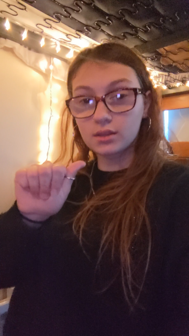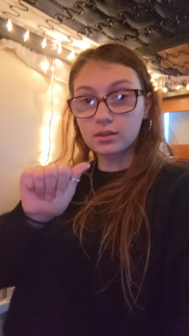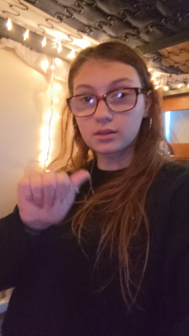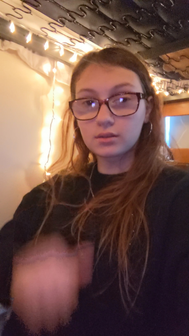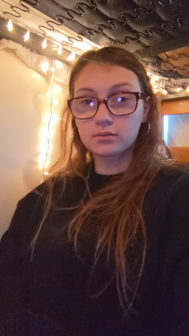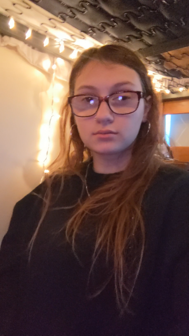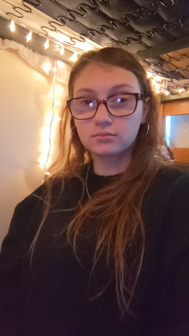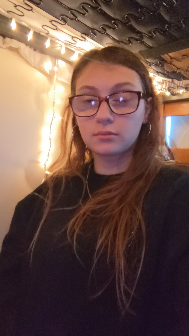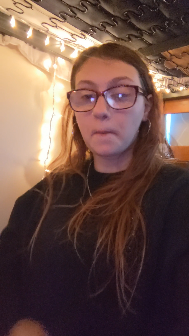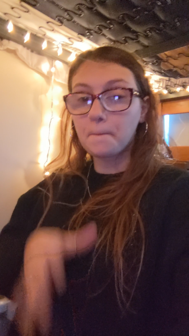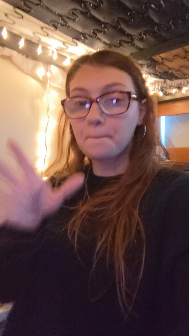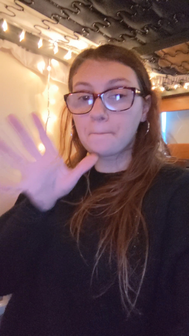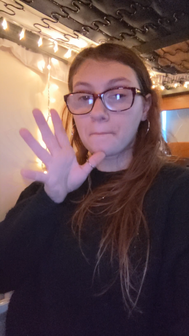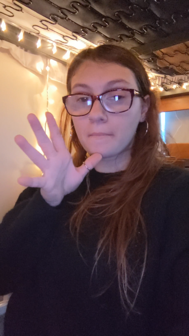mommy